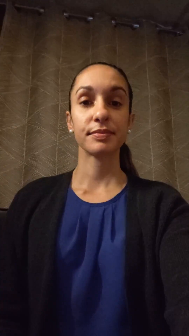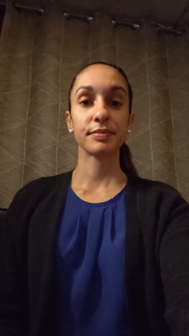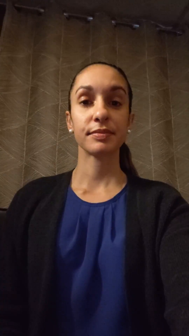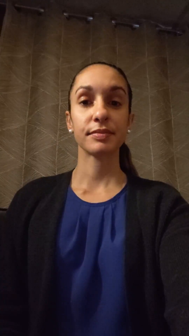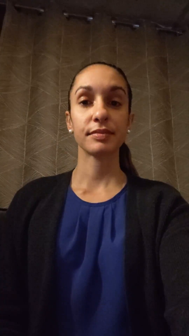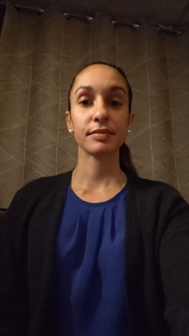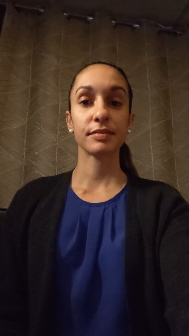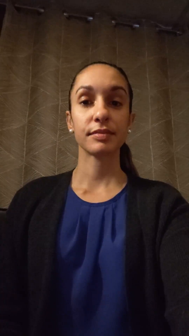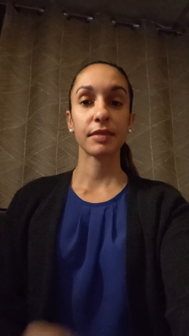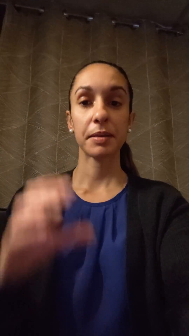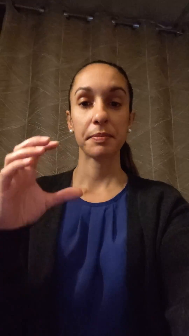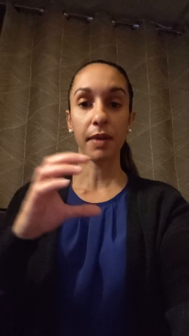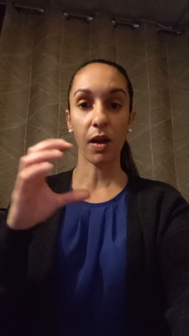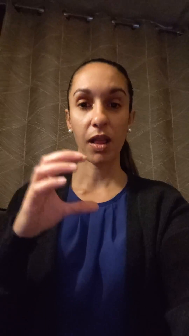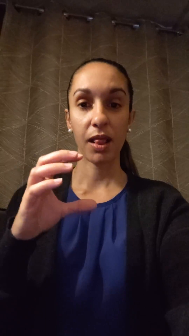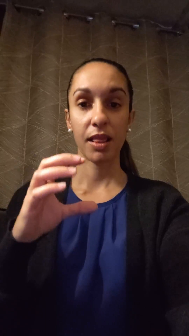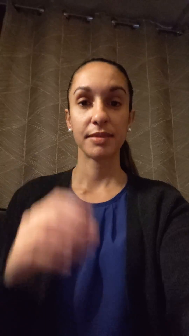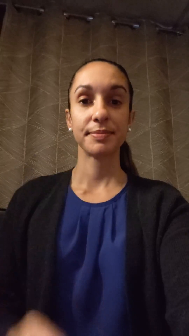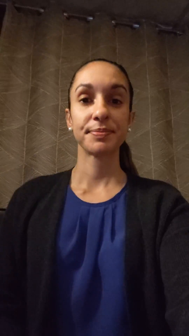ball